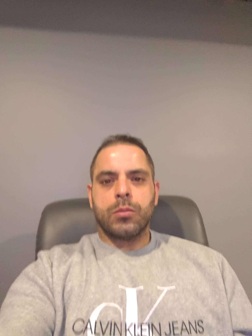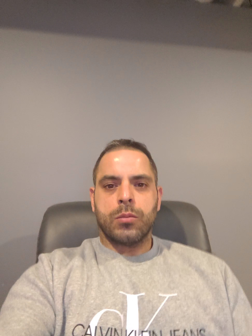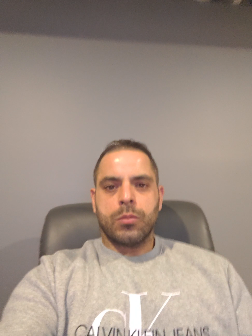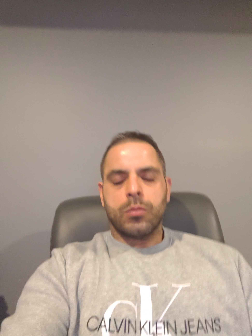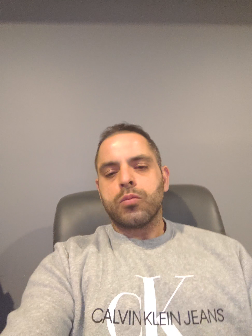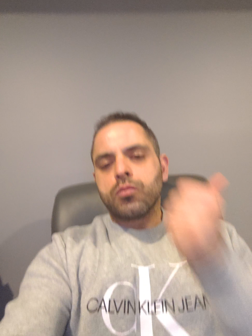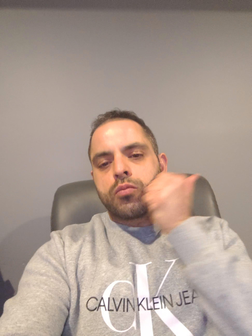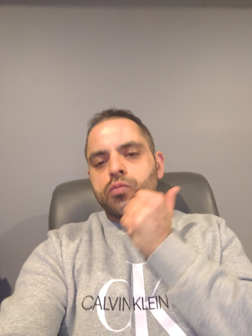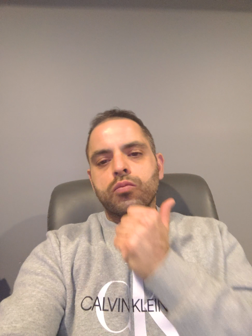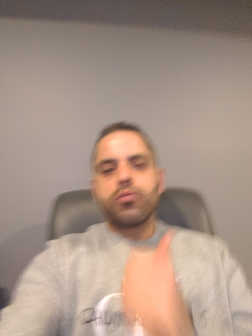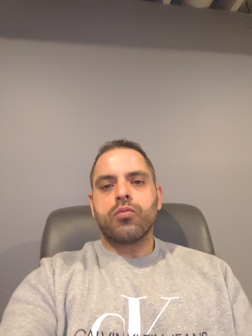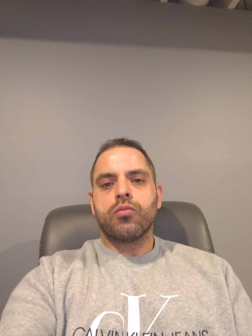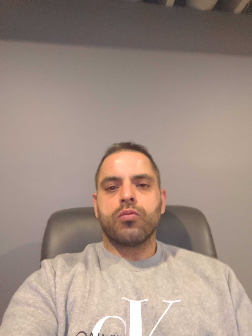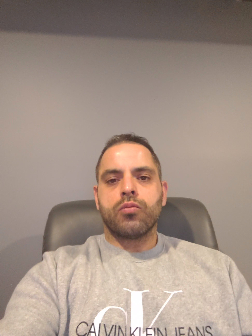every